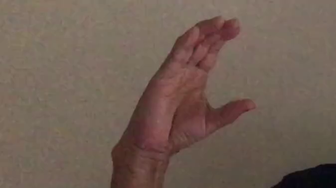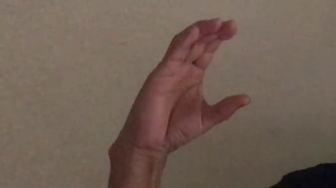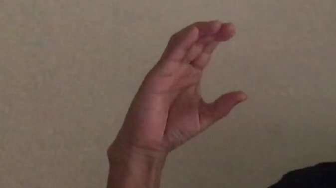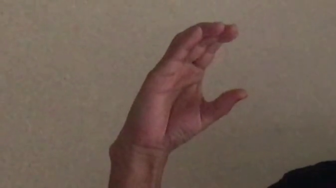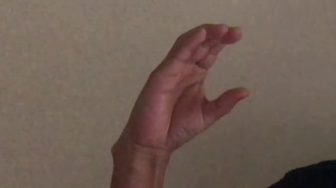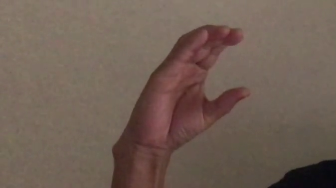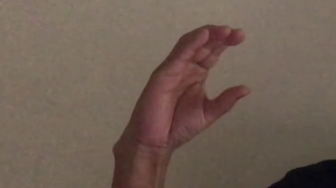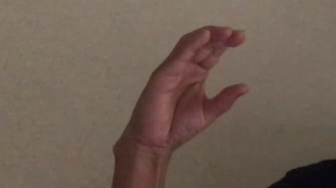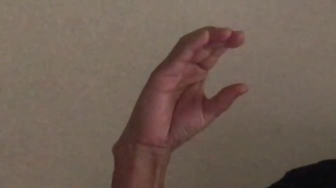ऋ